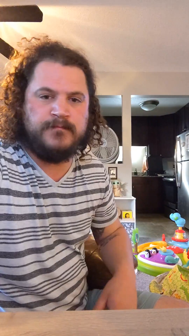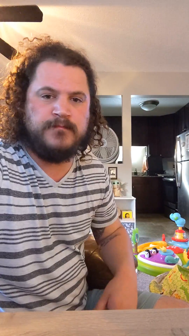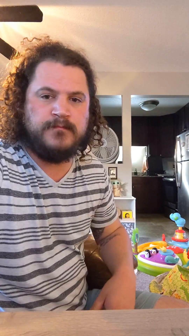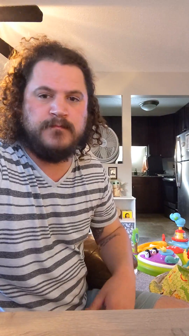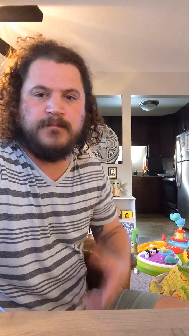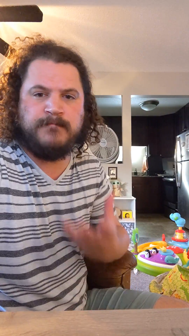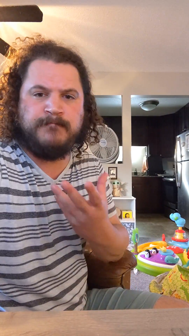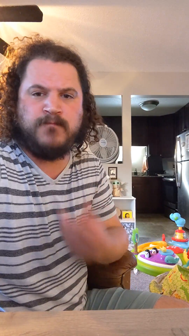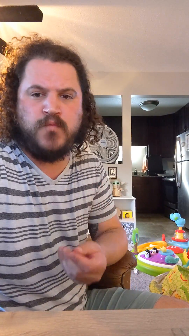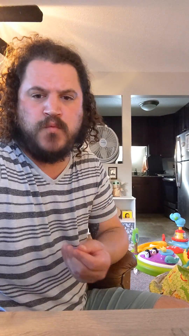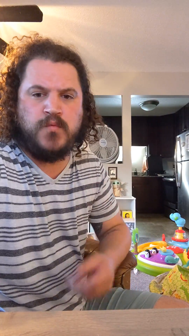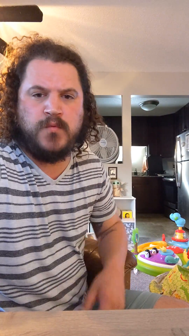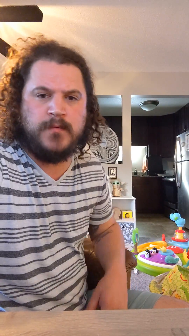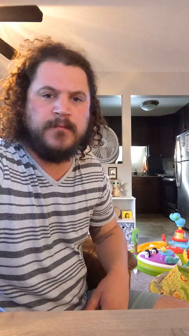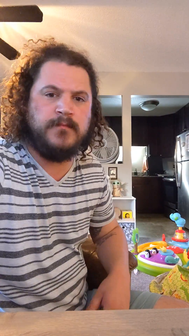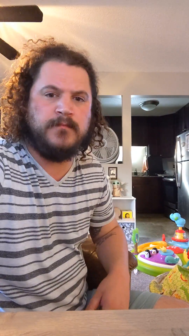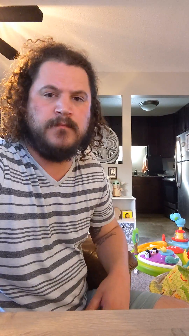poor